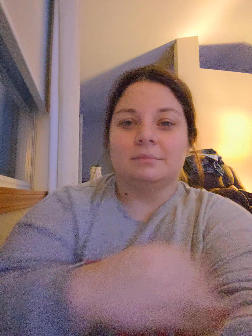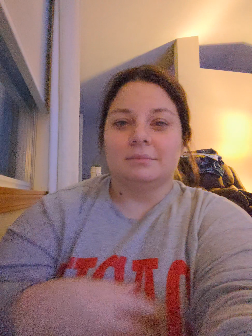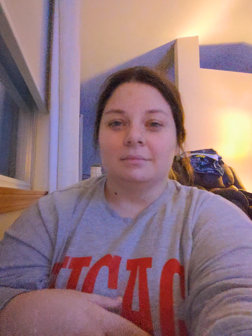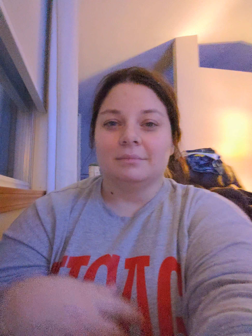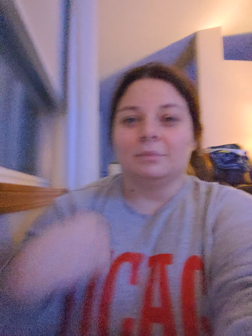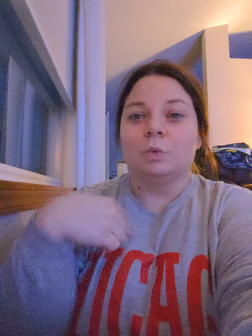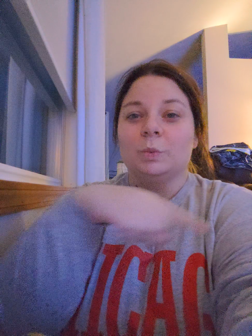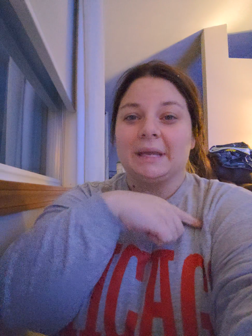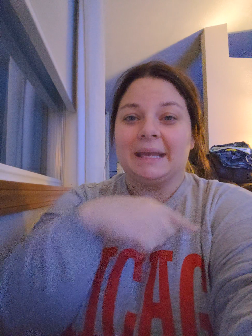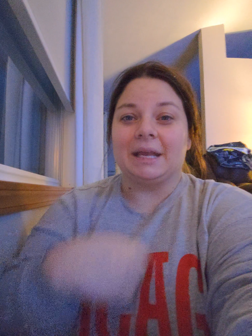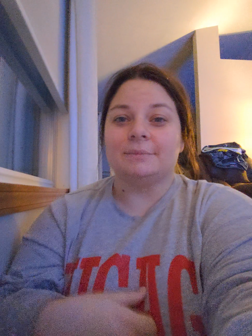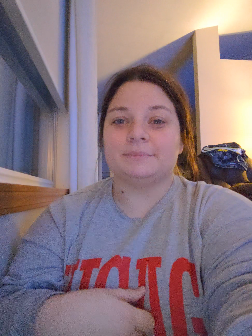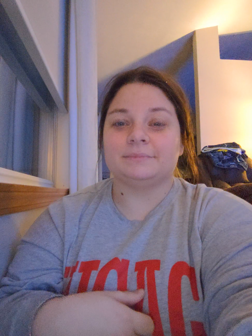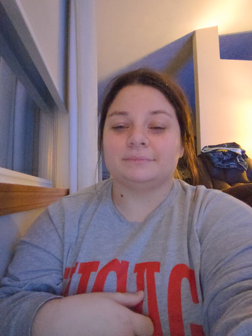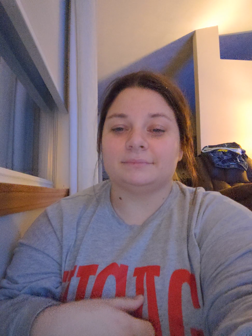we